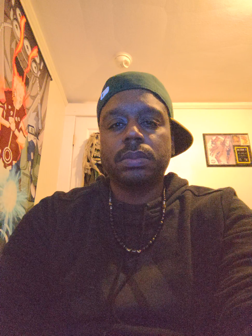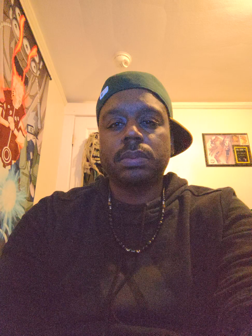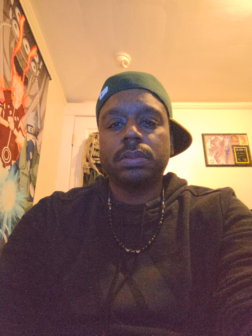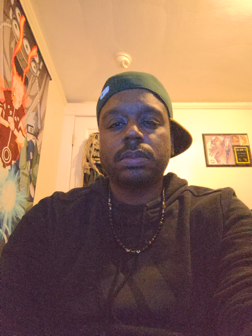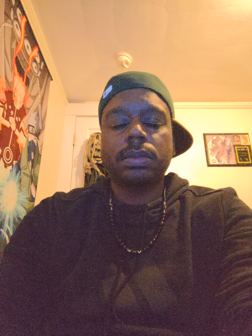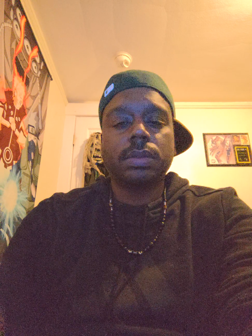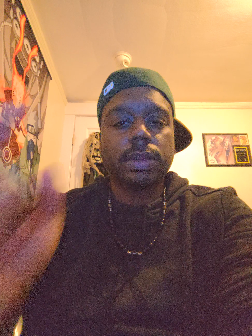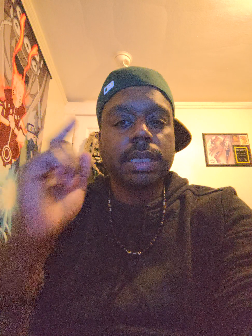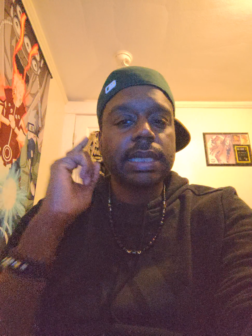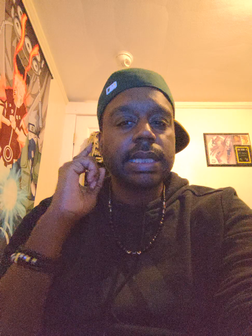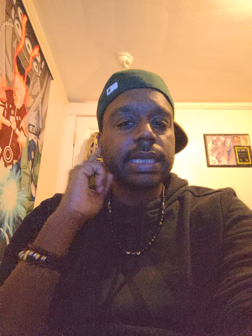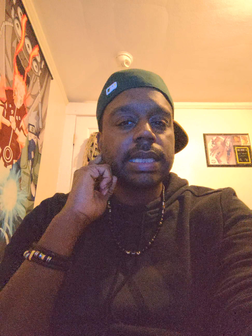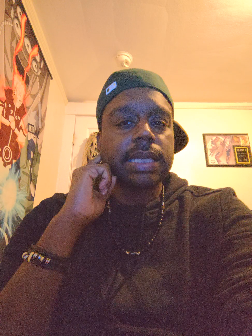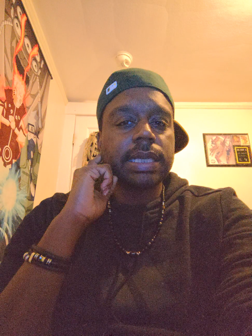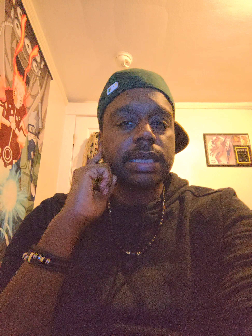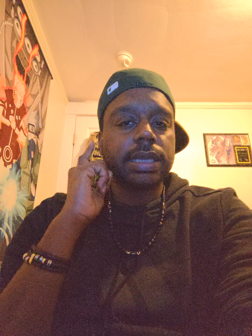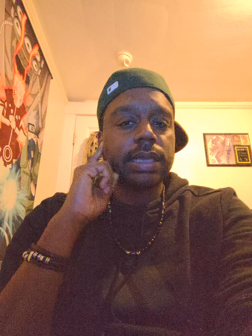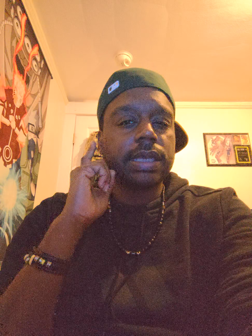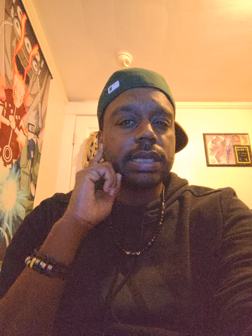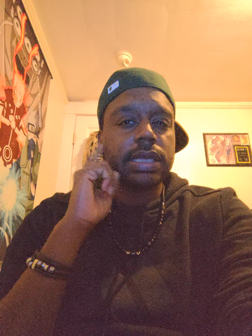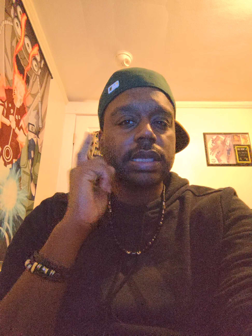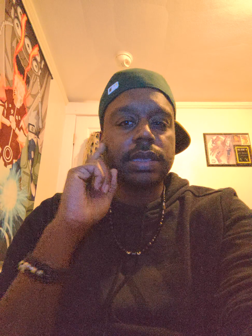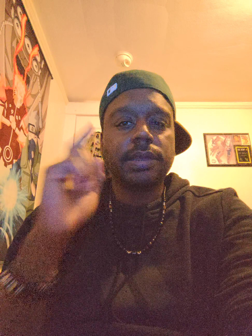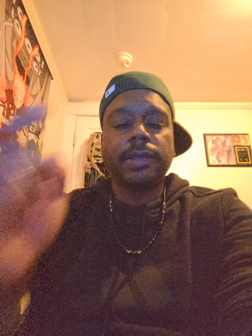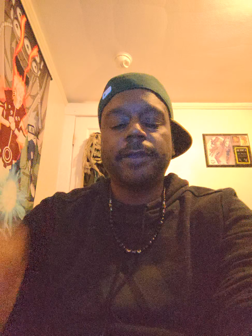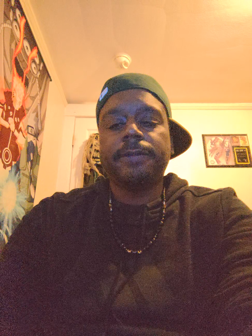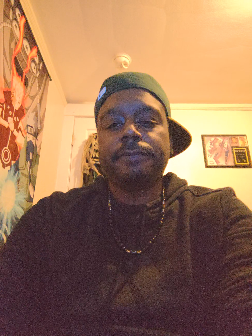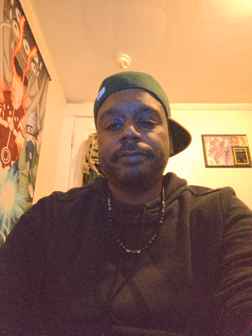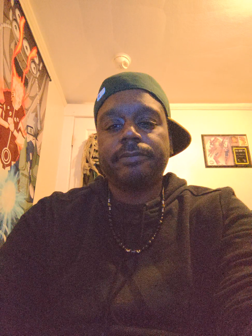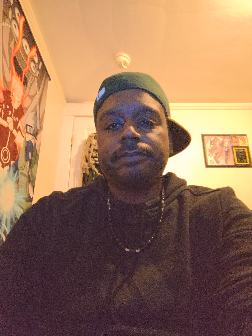hear